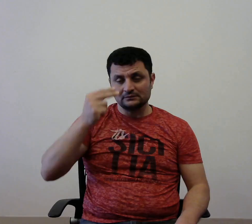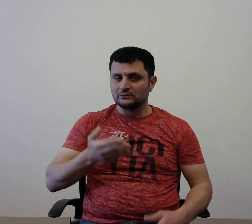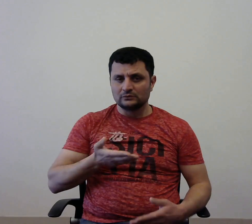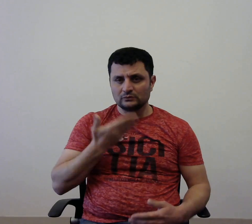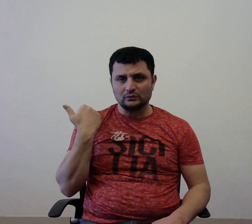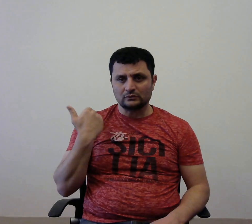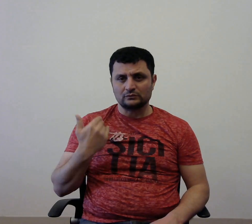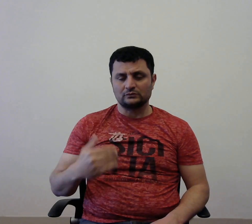yox